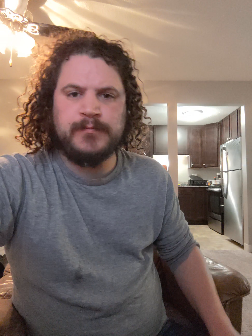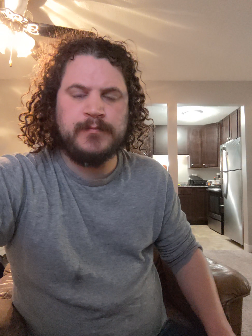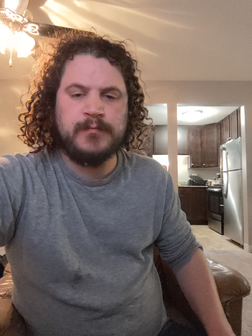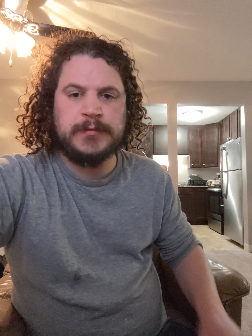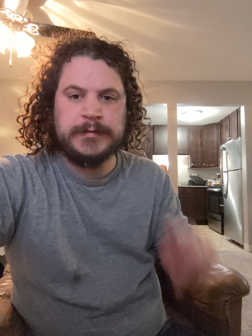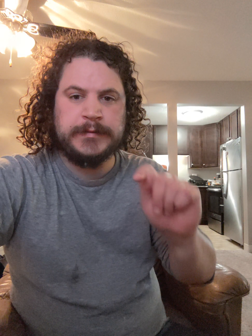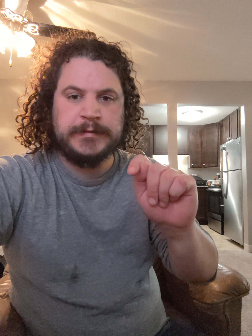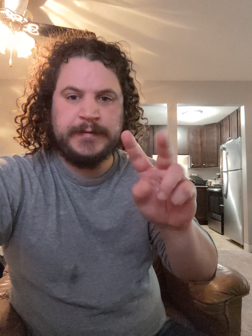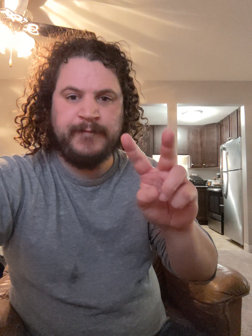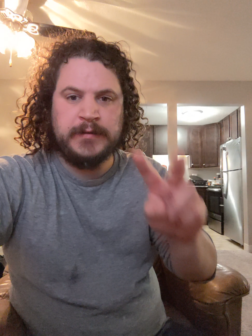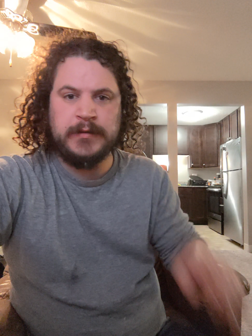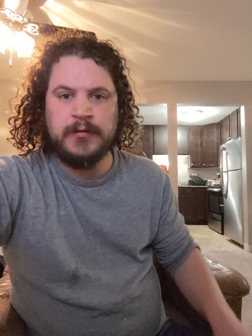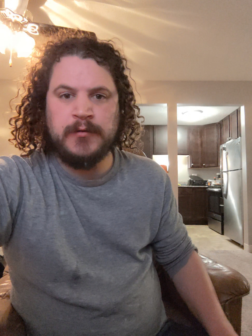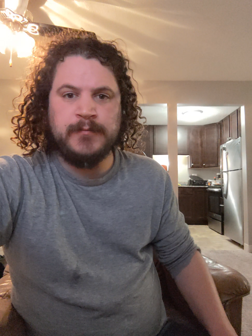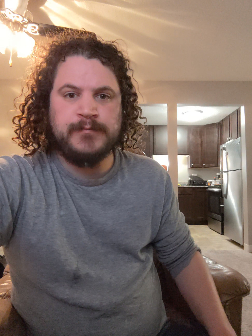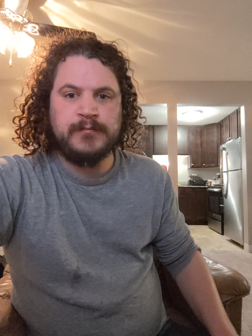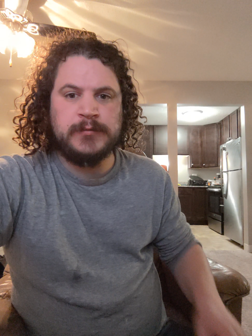TV